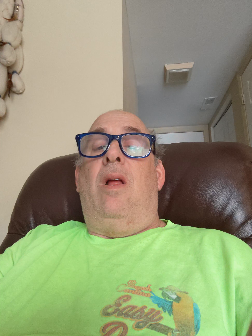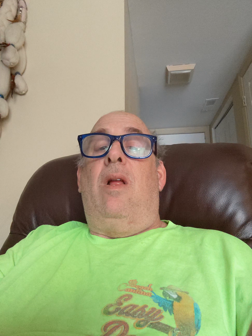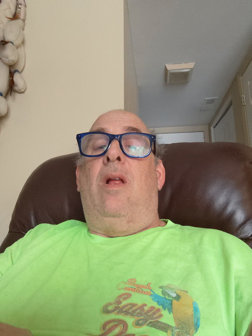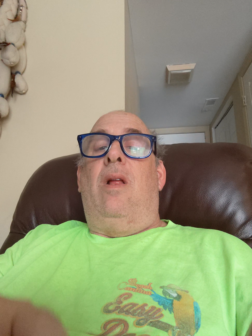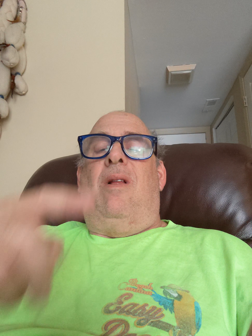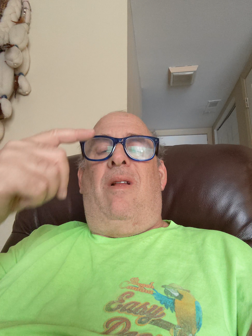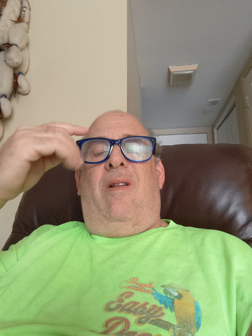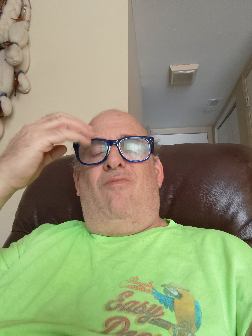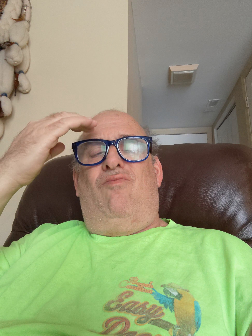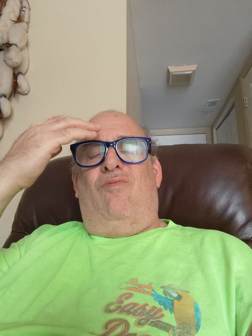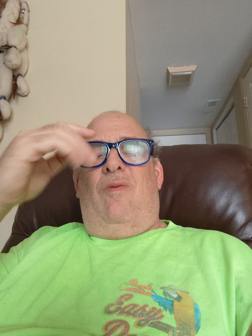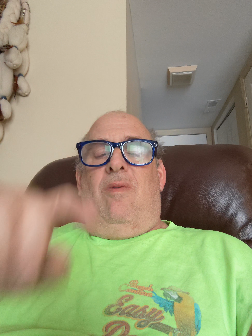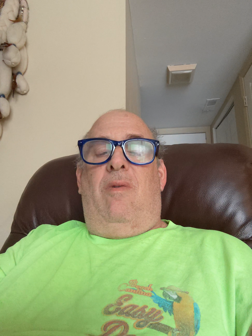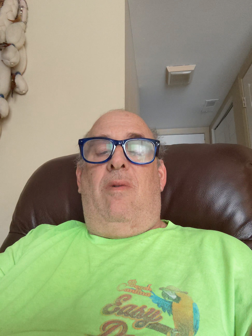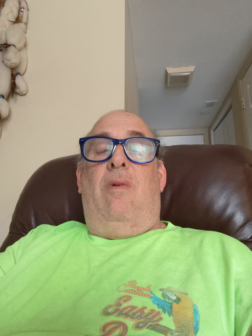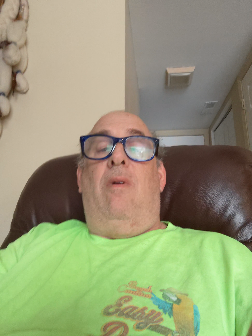think